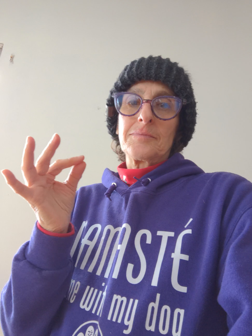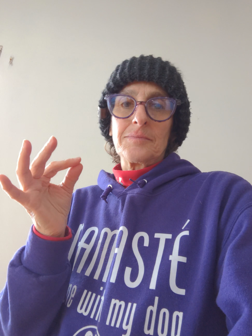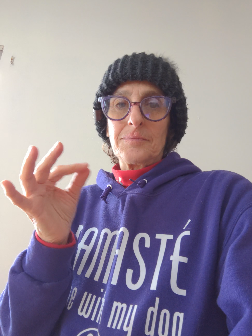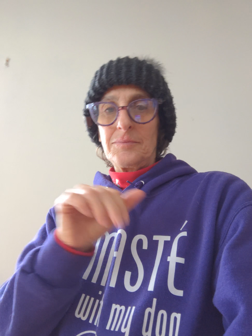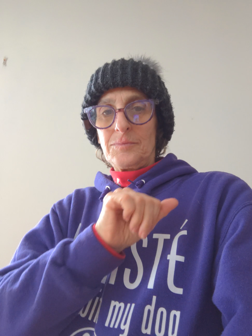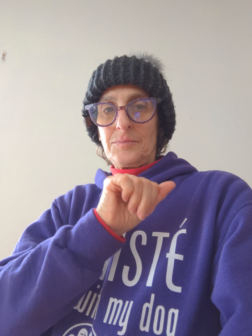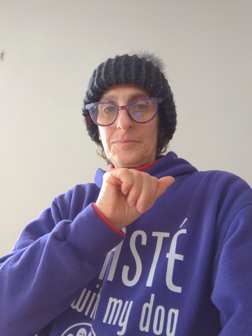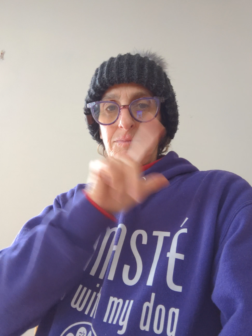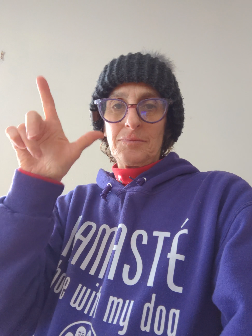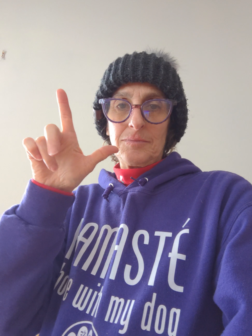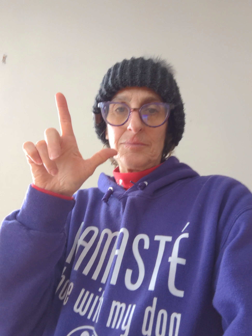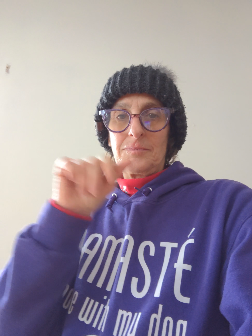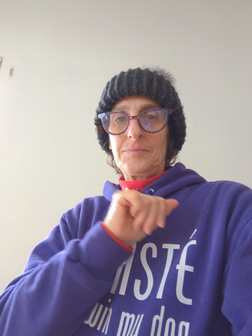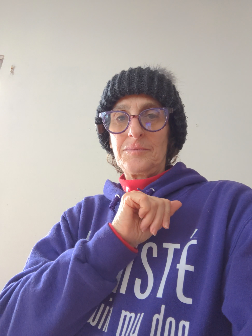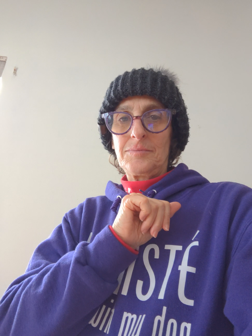all